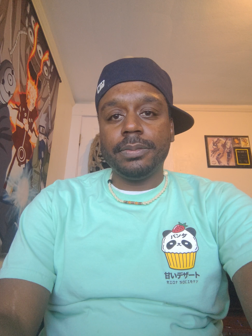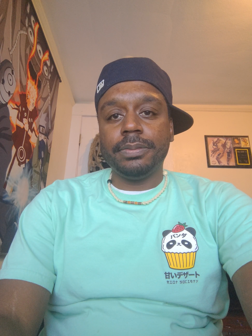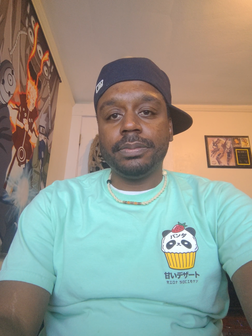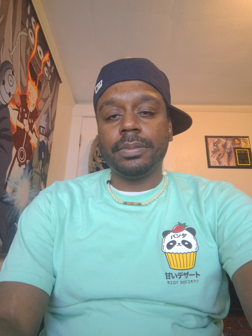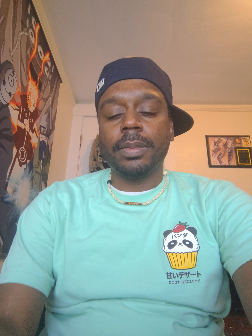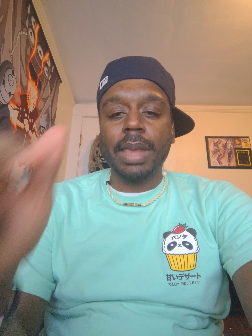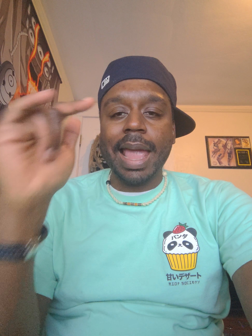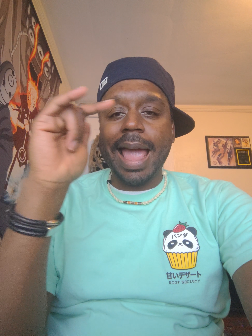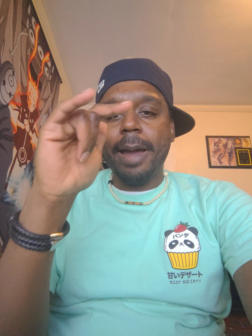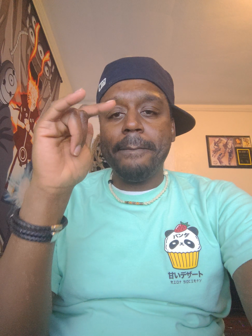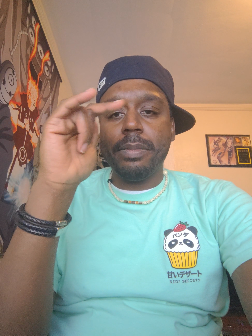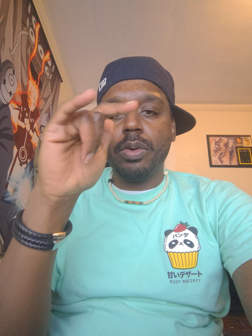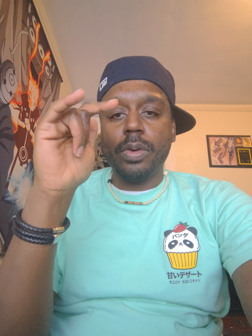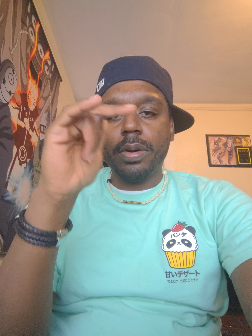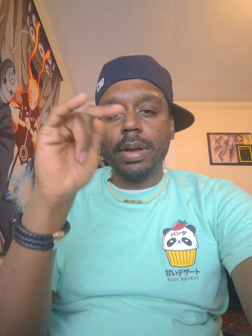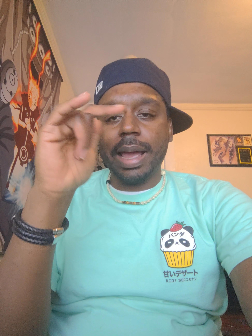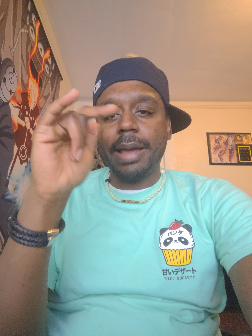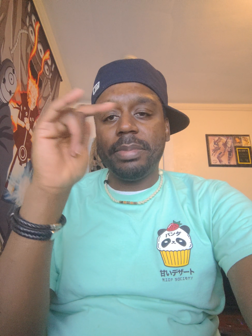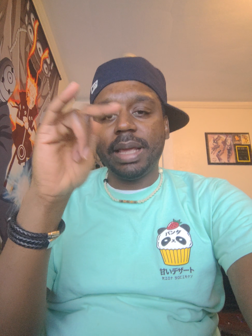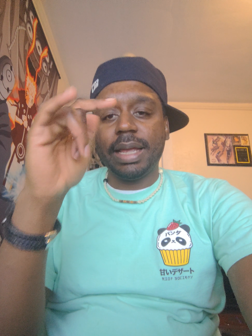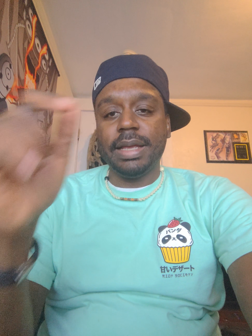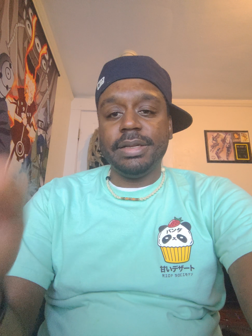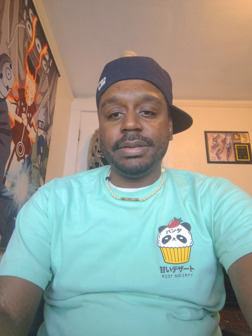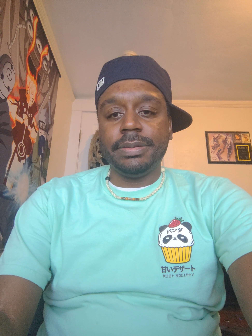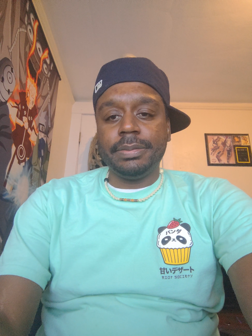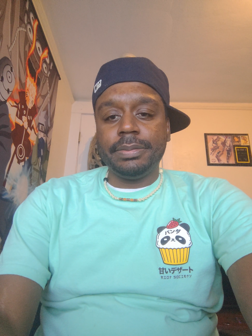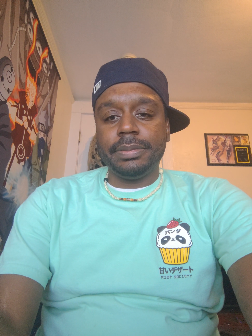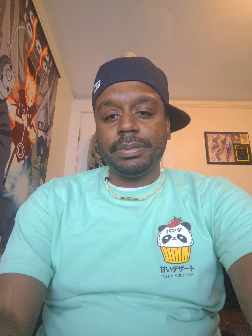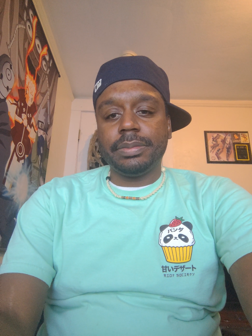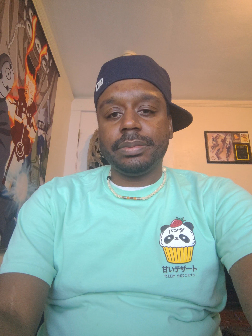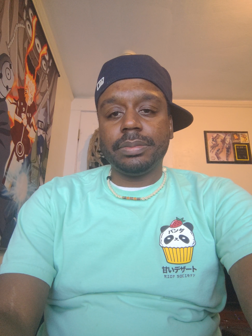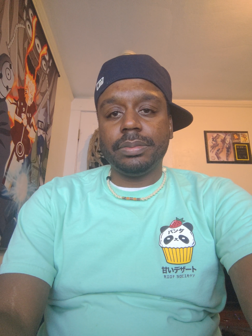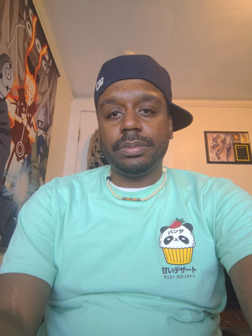airplane